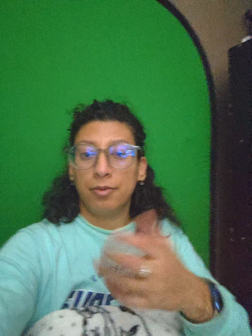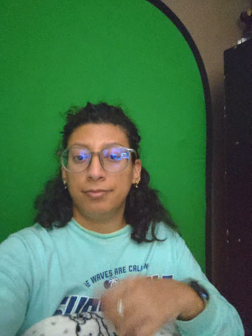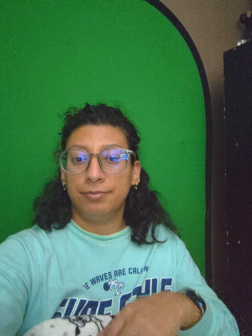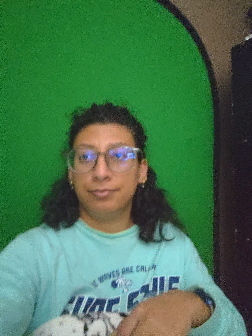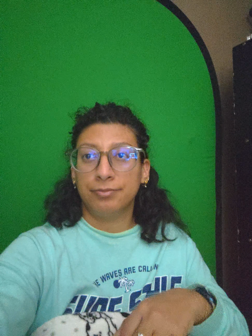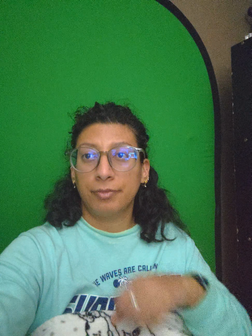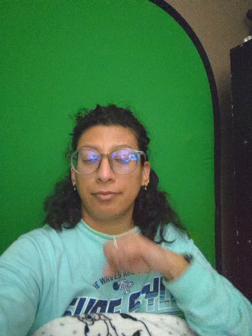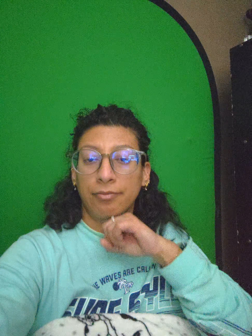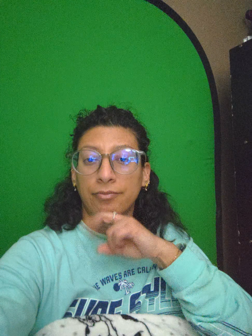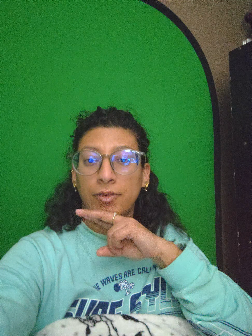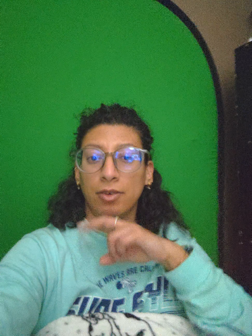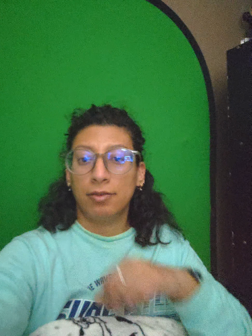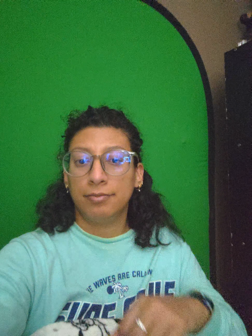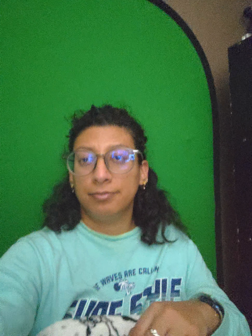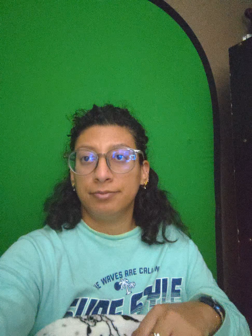frog